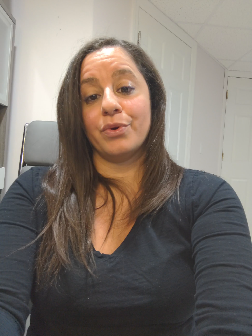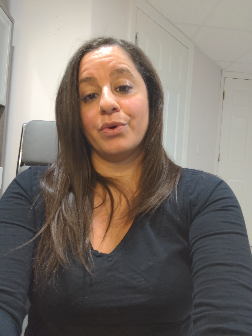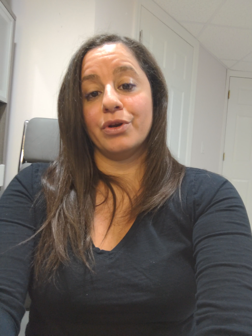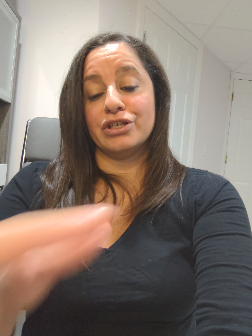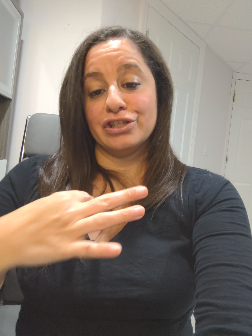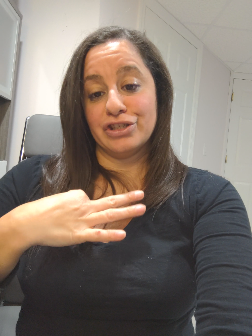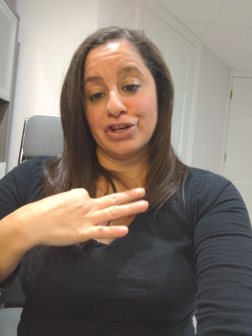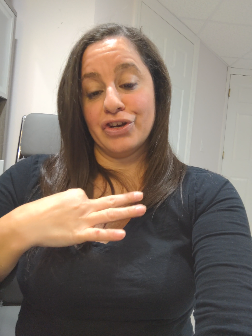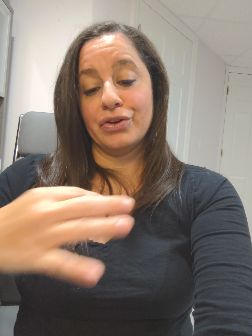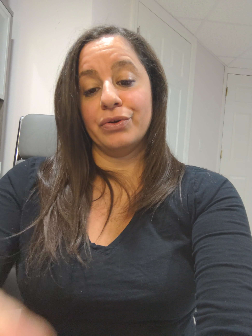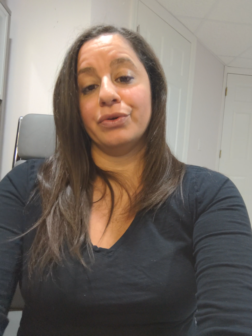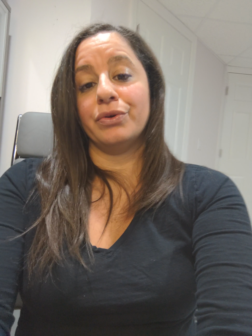shirt